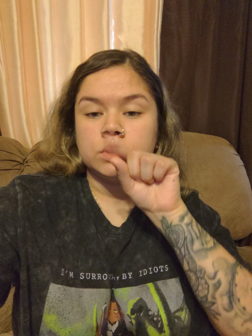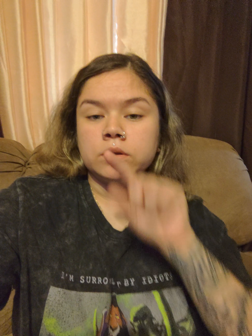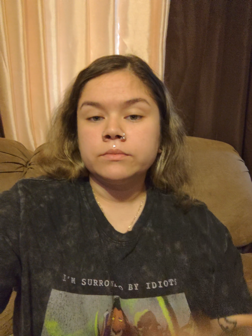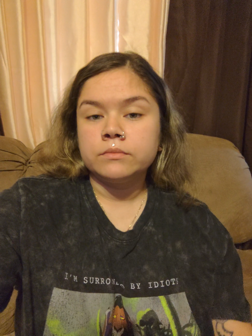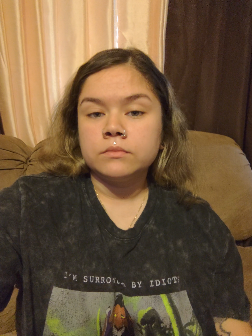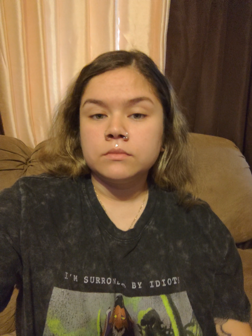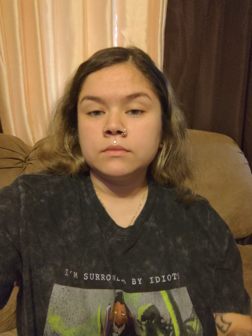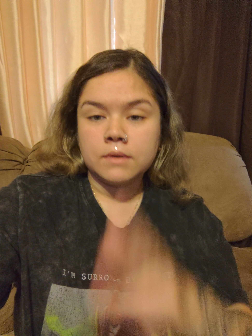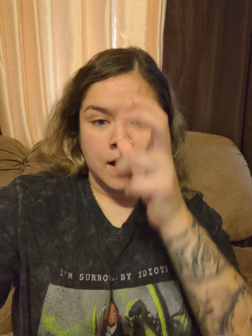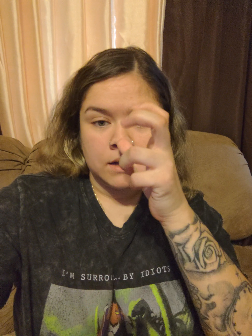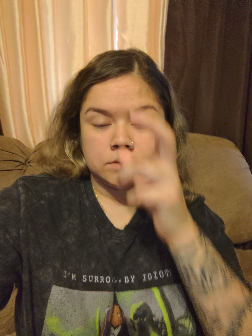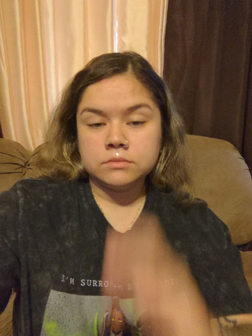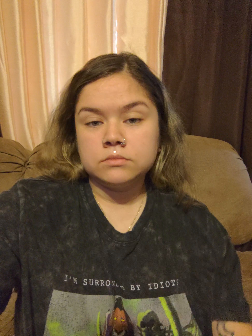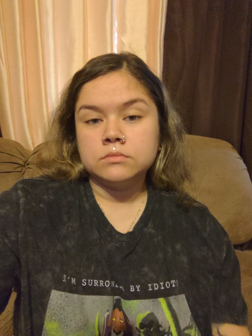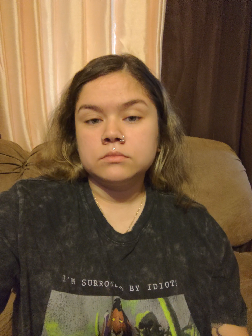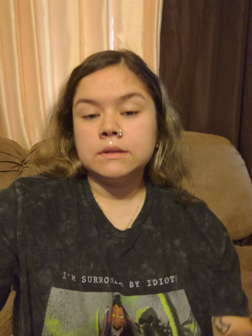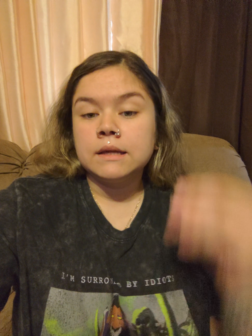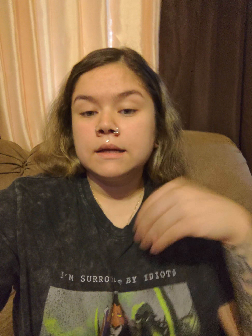ant